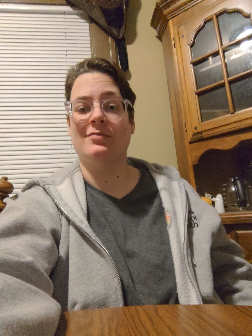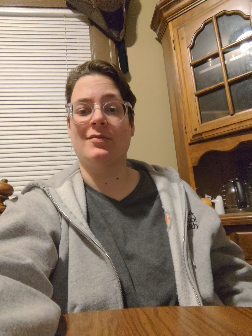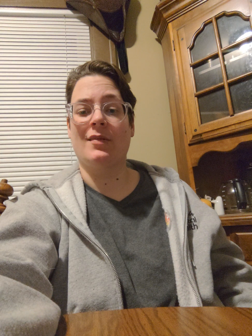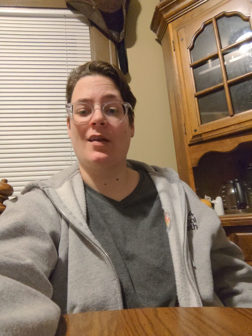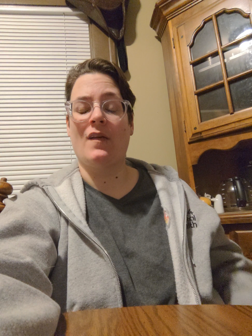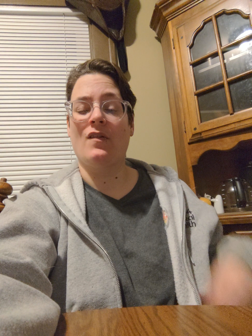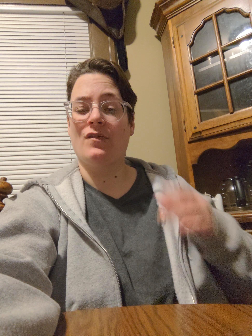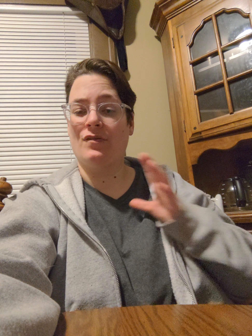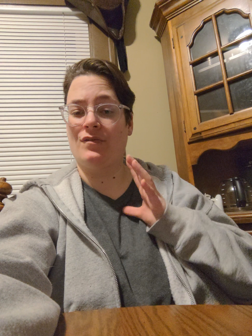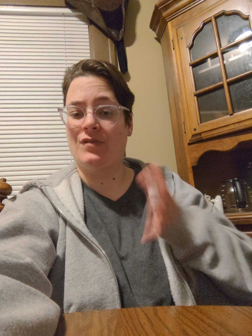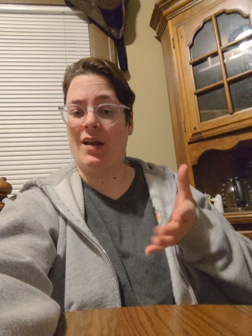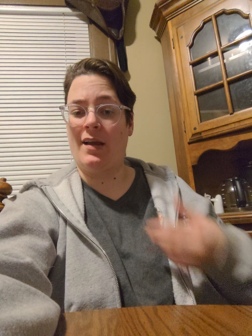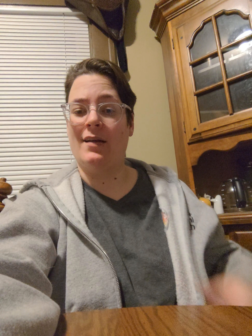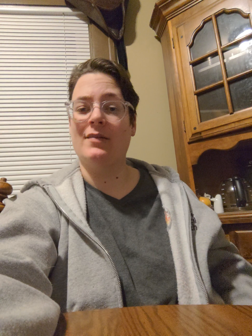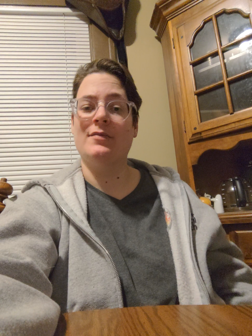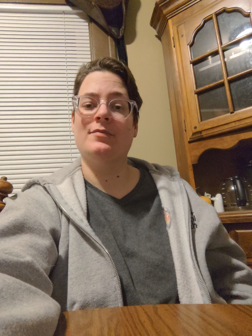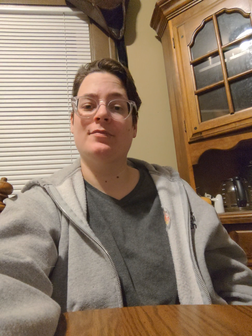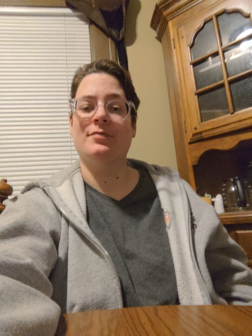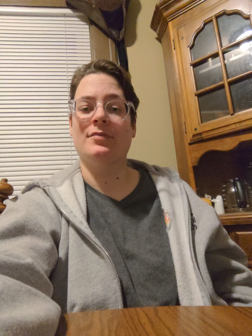fine